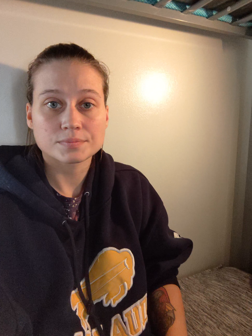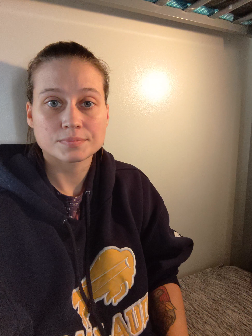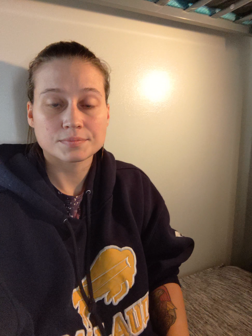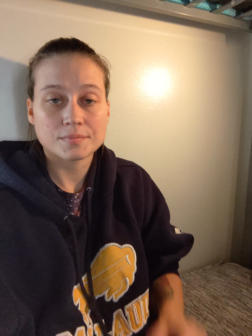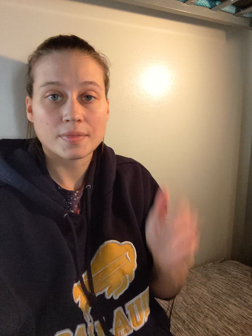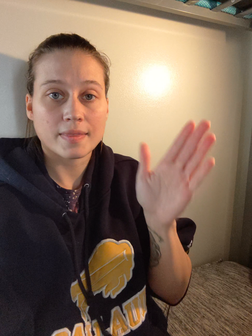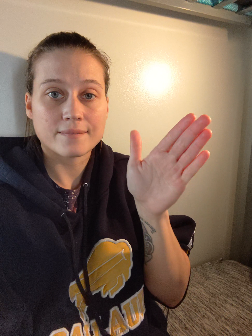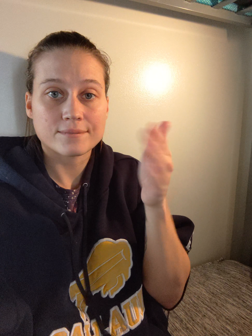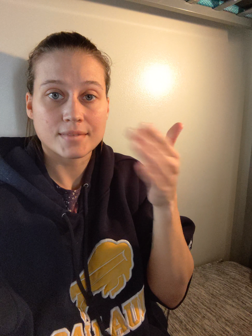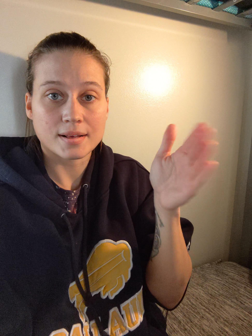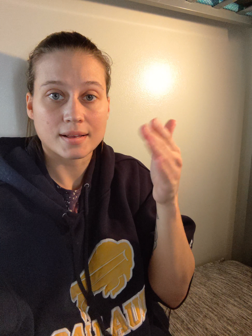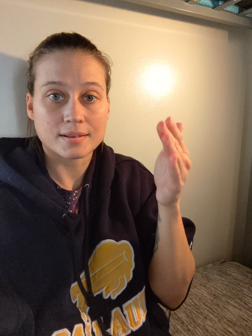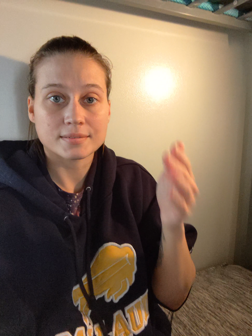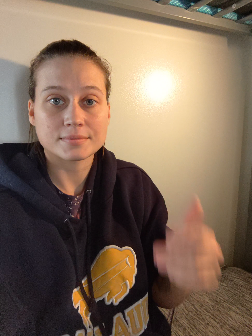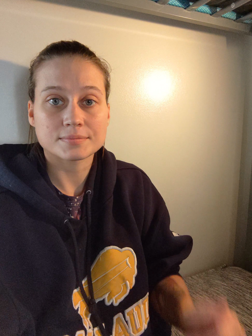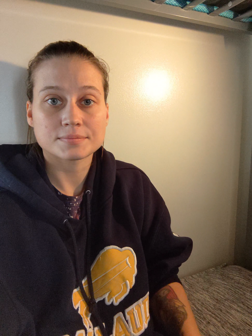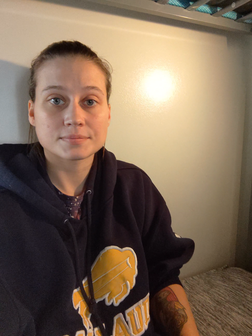flag